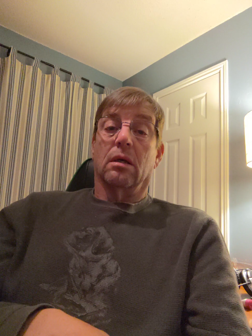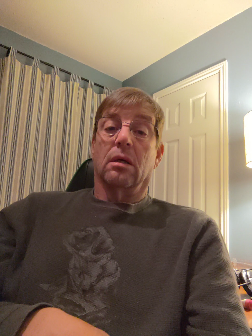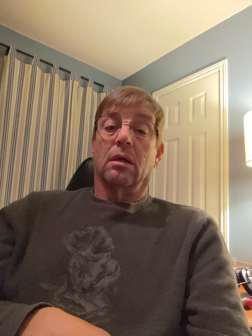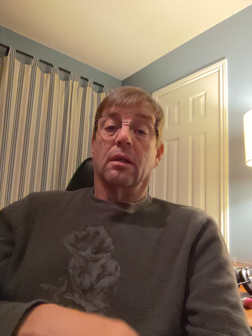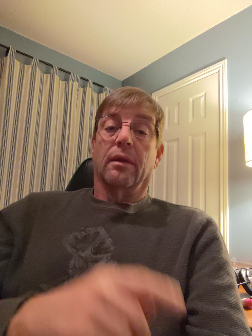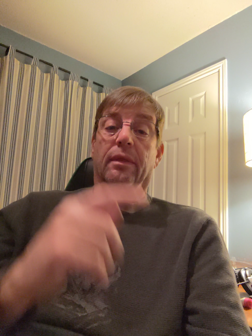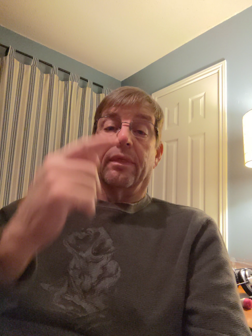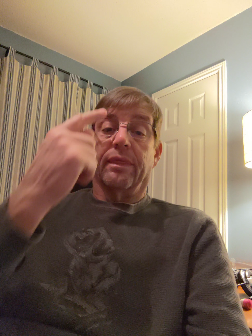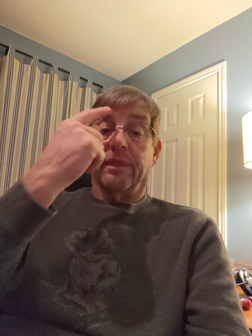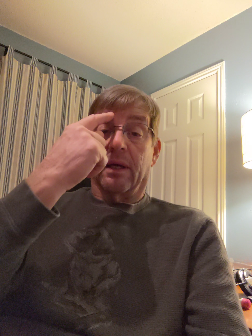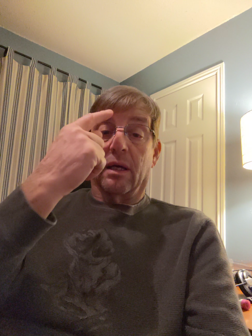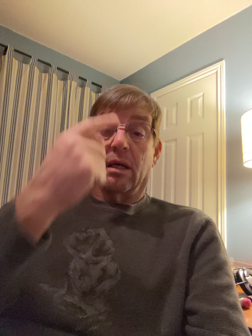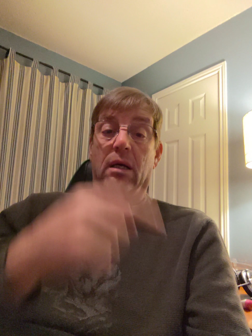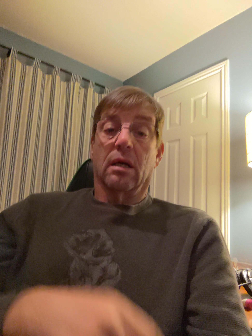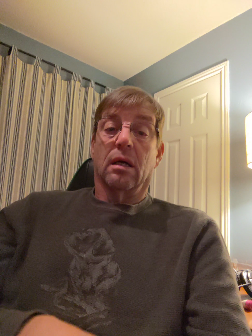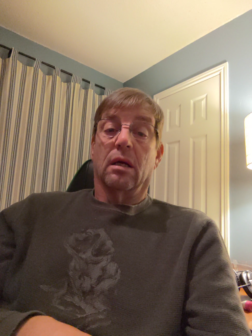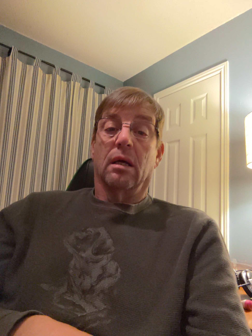think